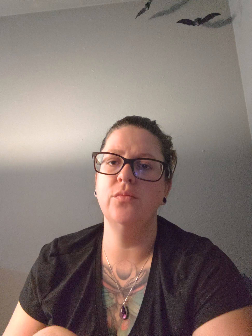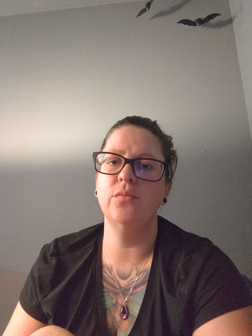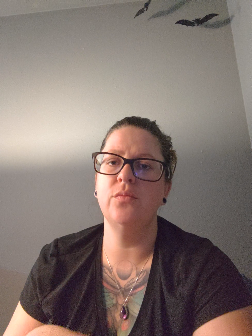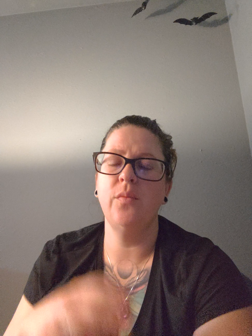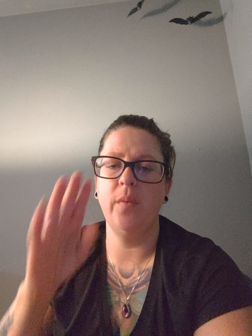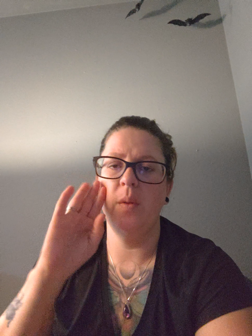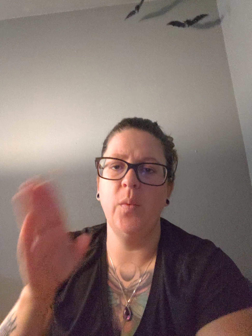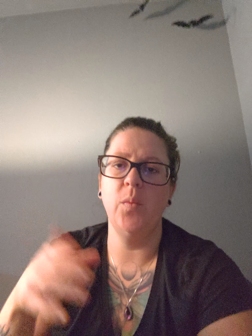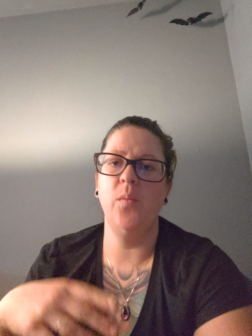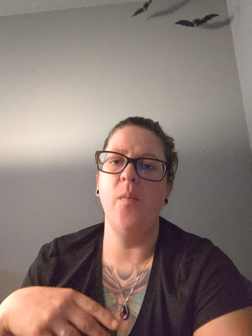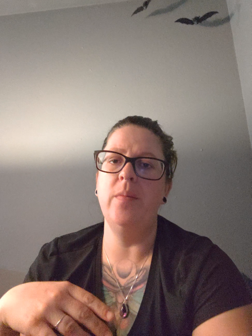hello